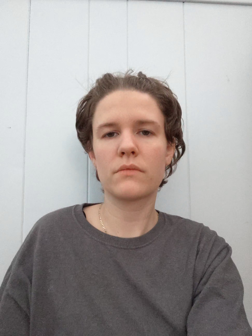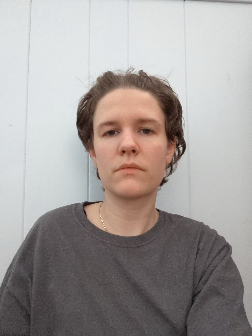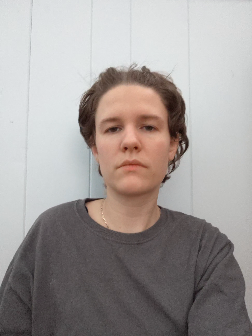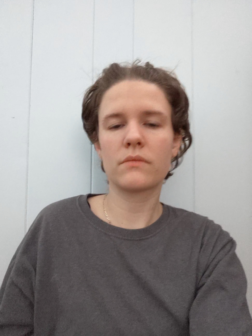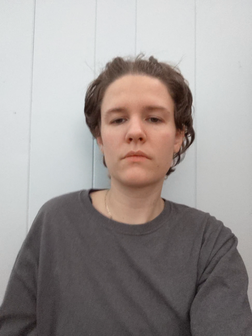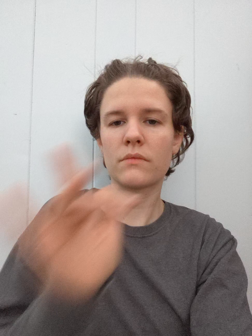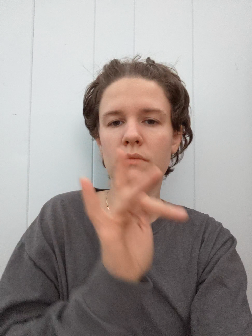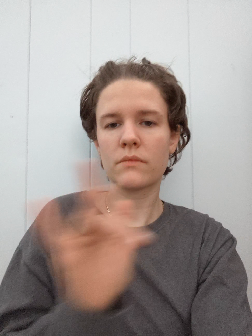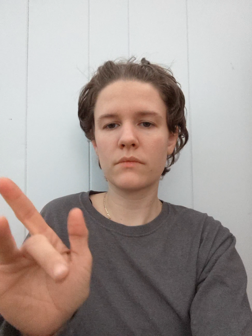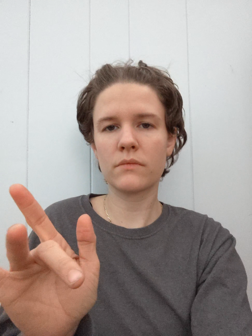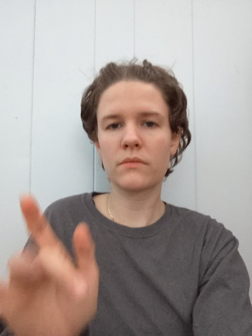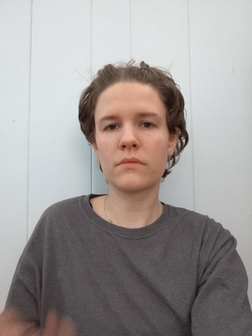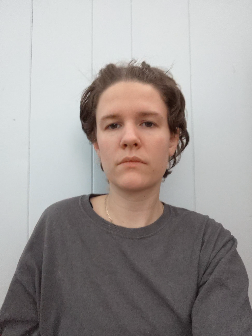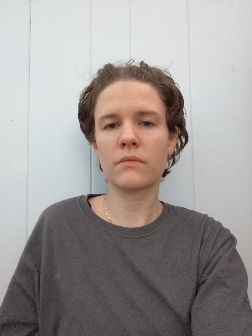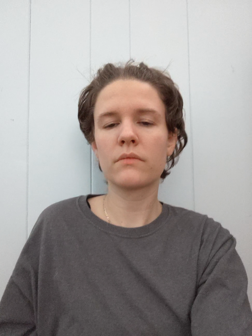empty